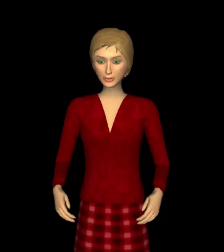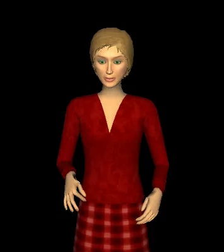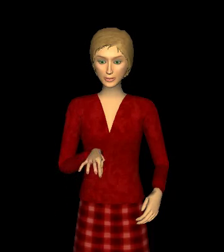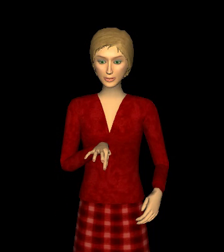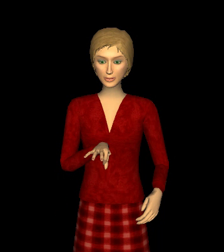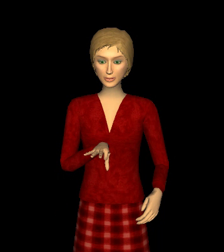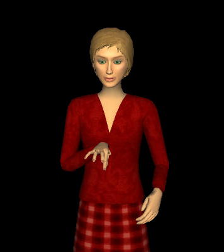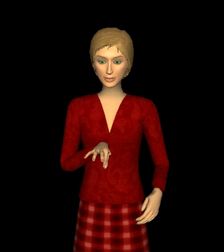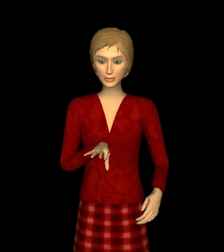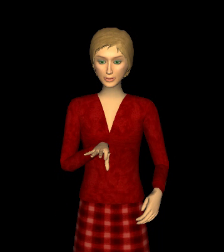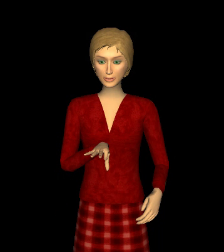ملح